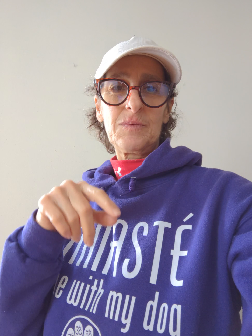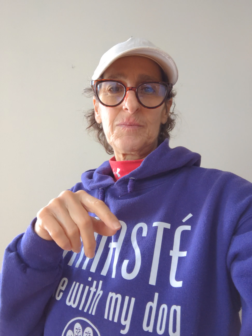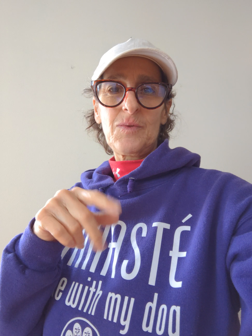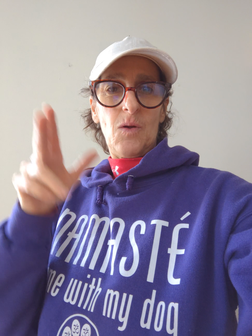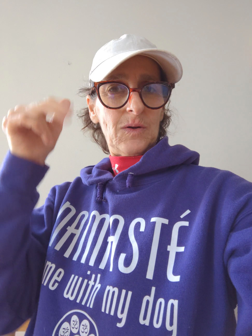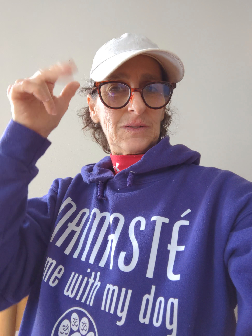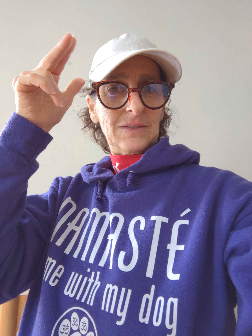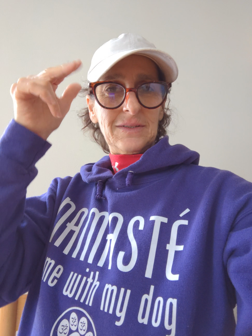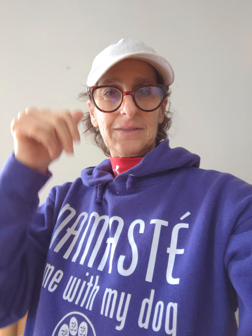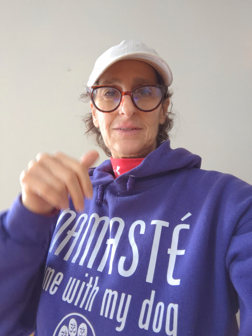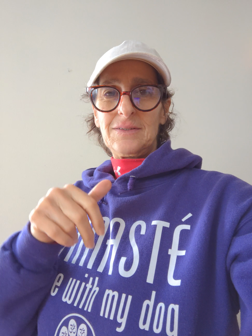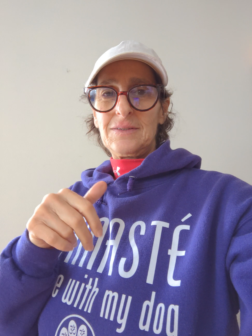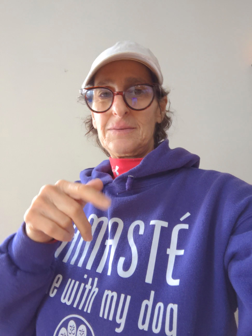horse